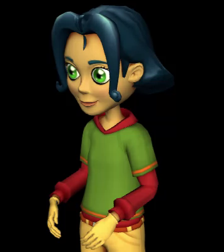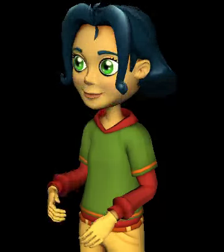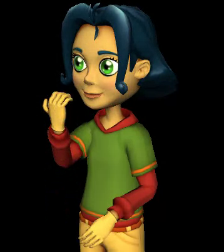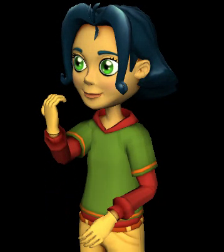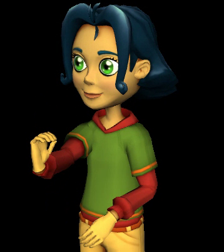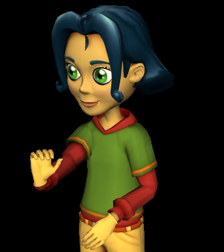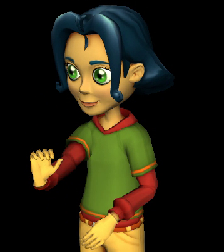حرارة